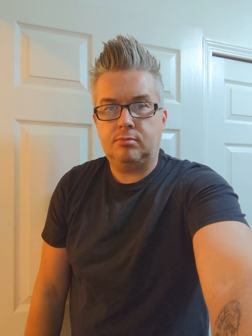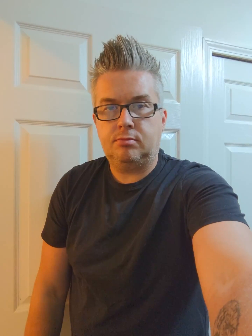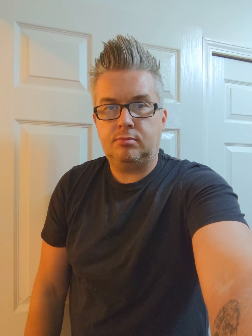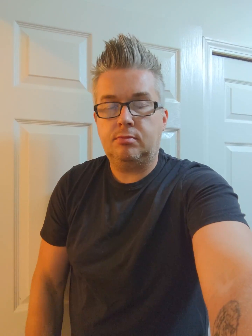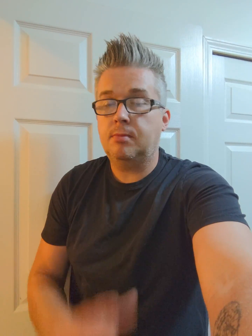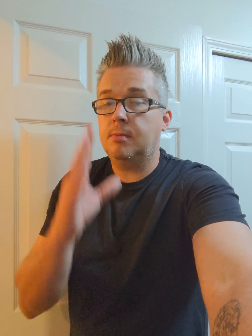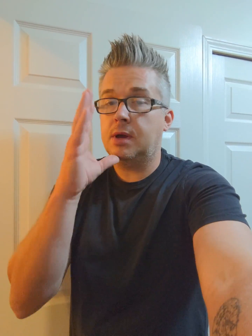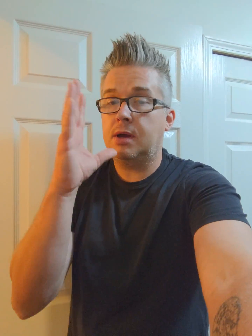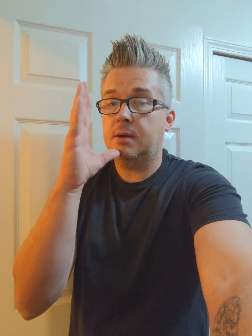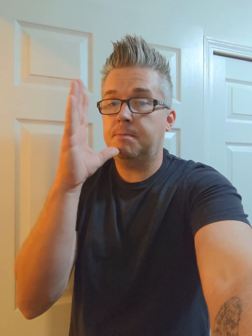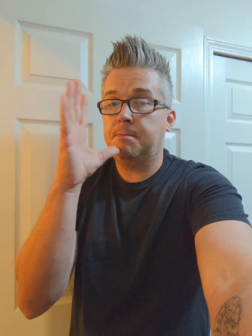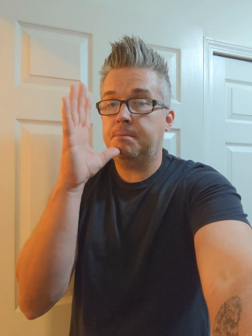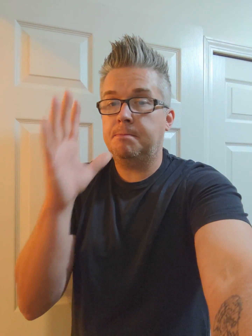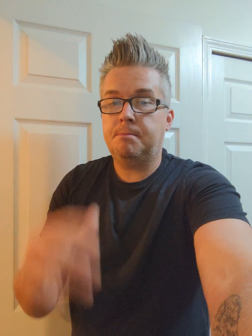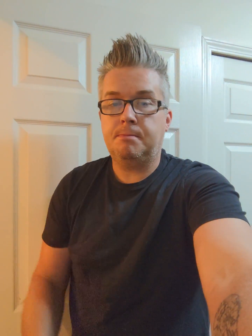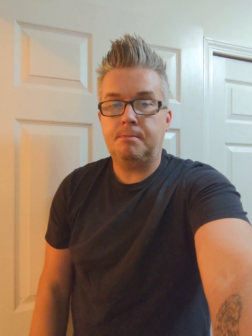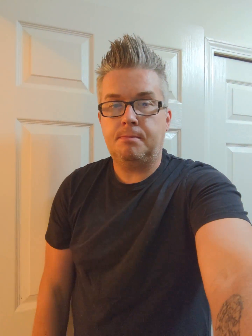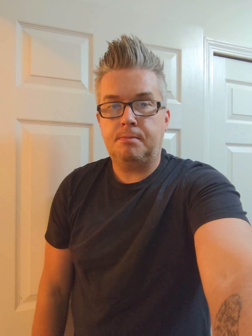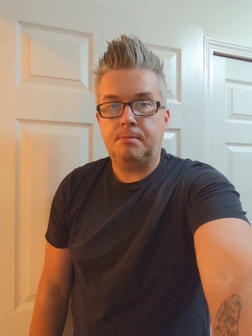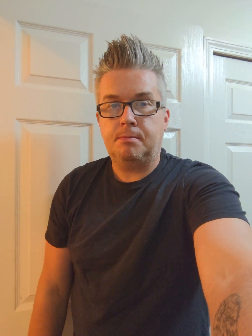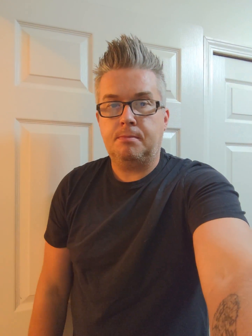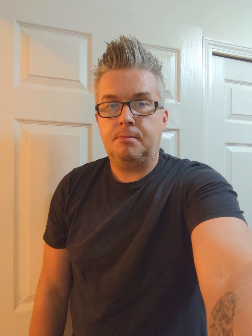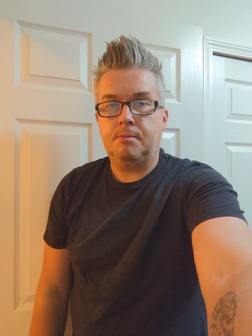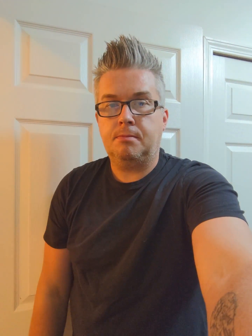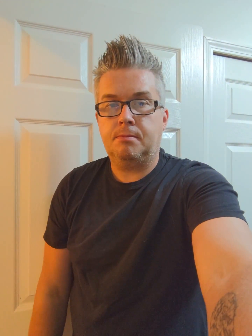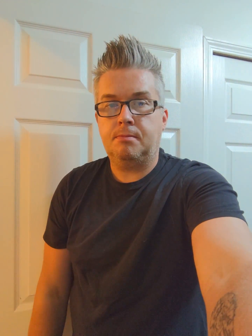mommy